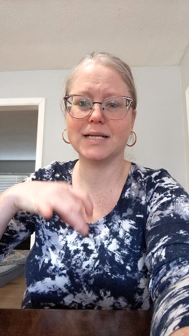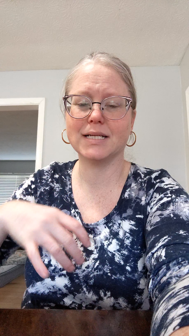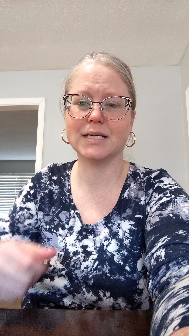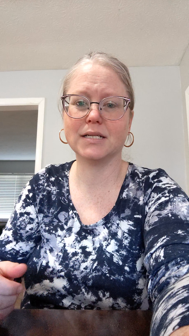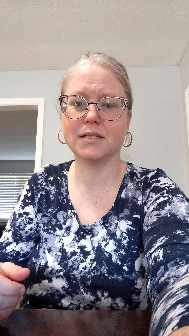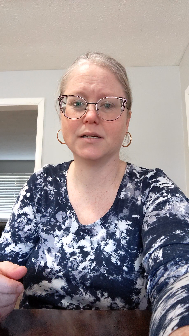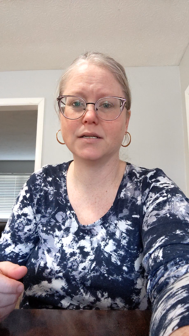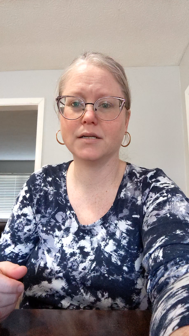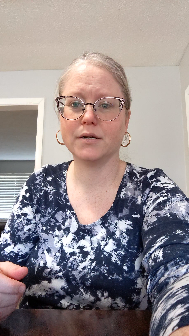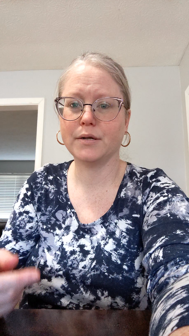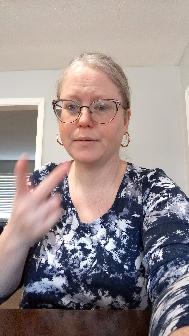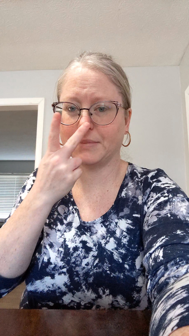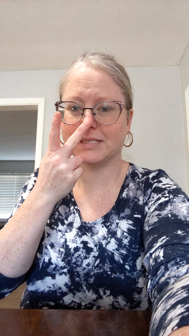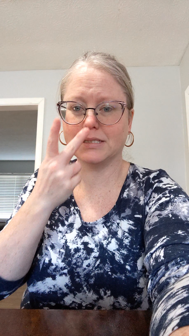penis